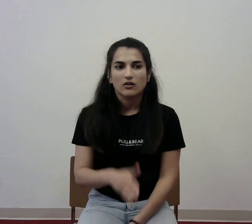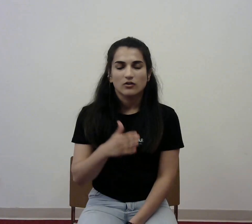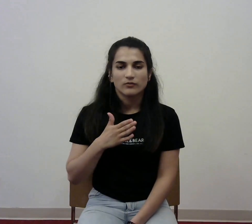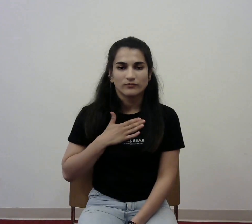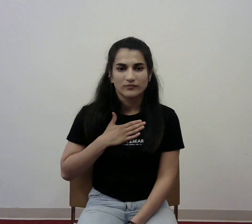mən